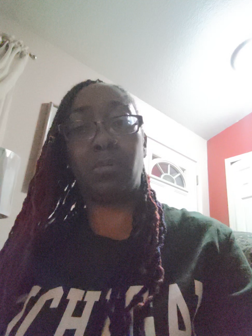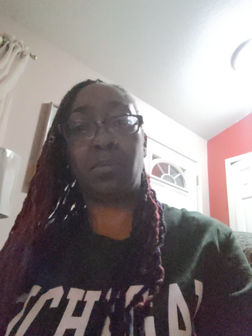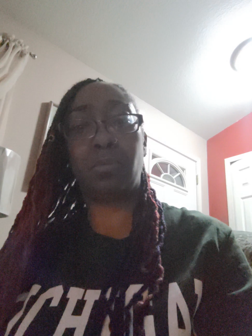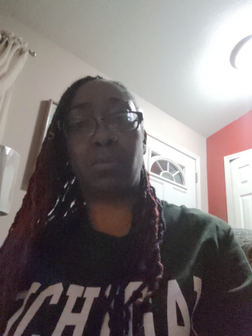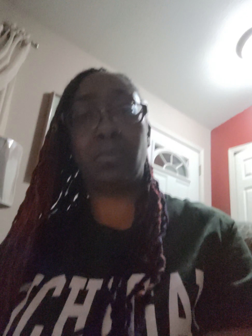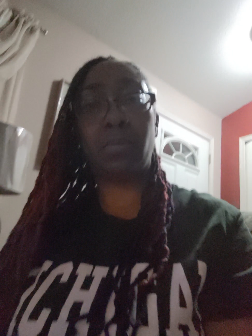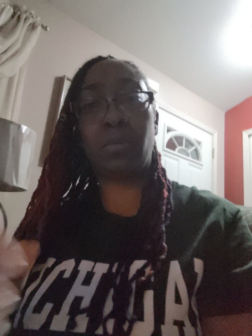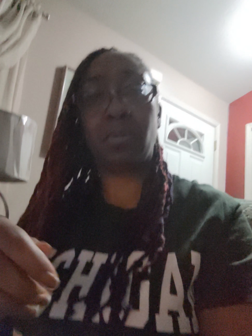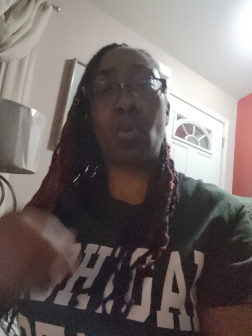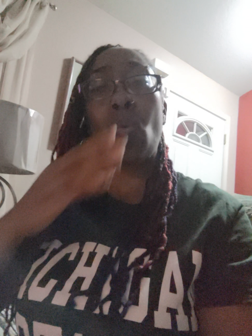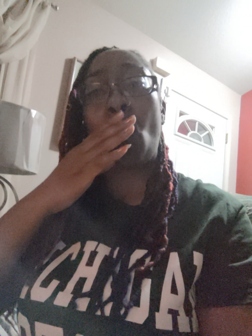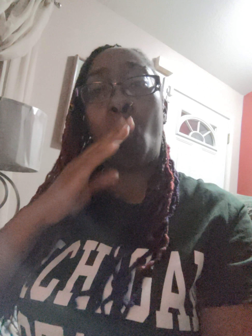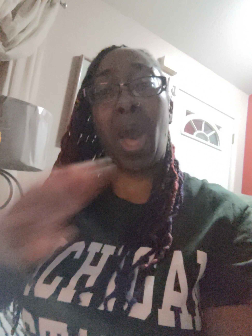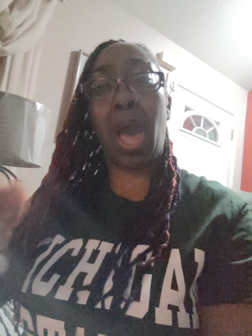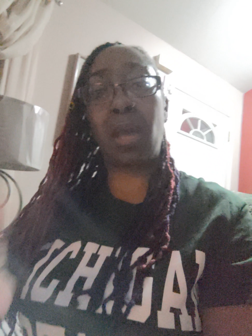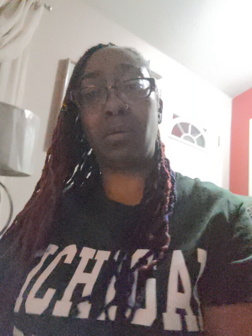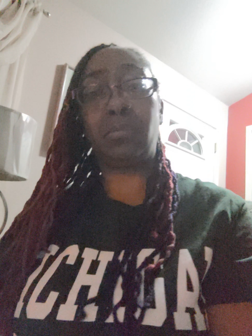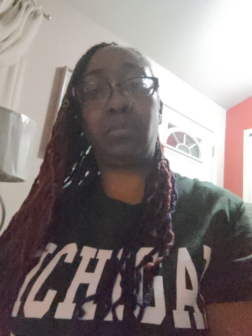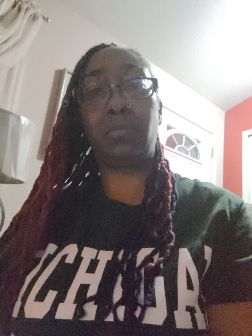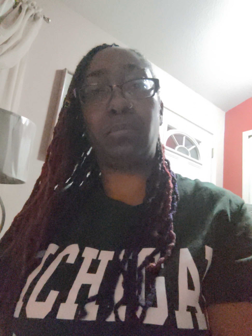quiet